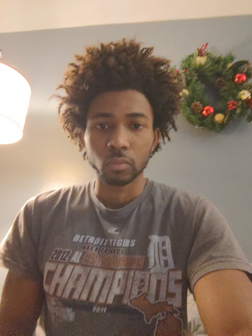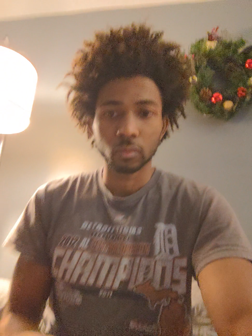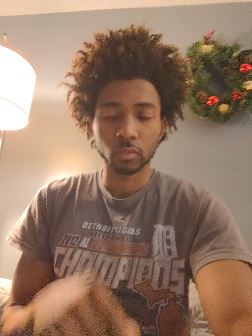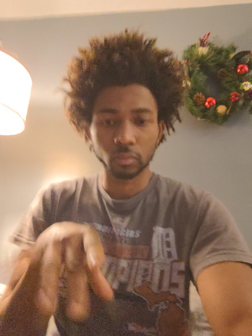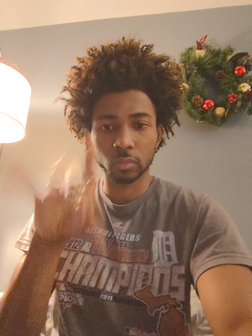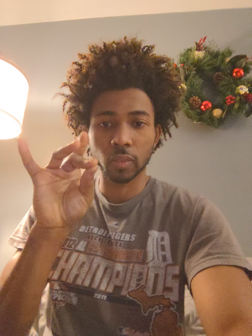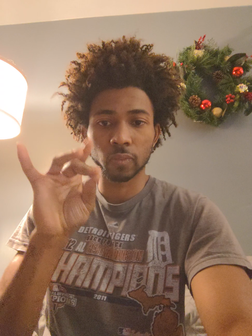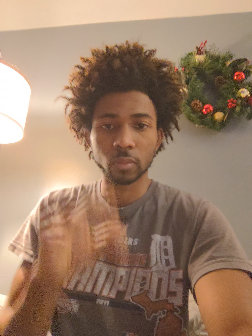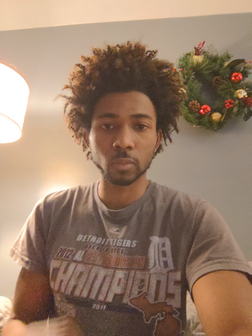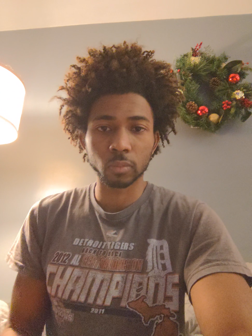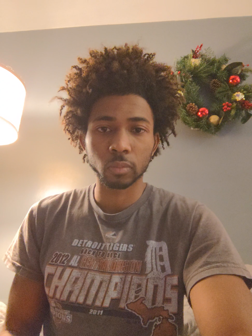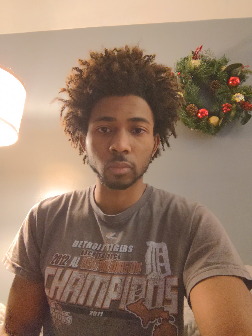find